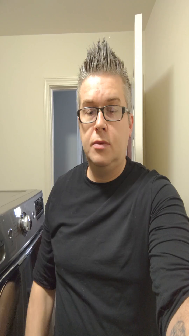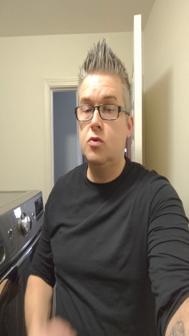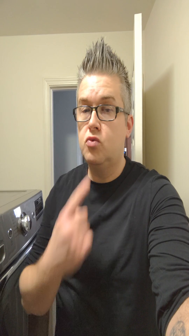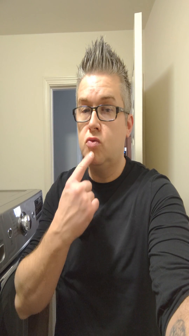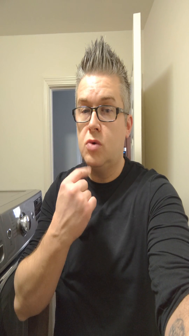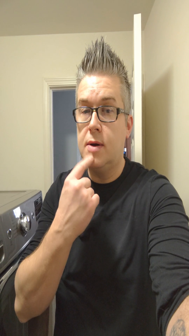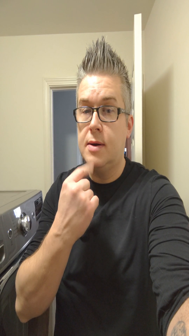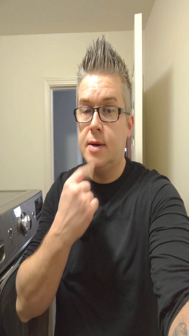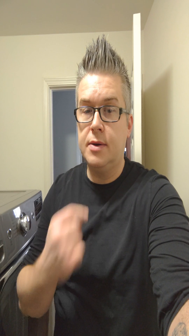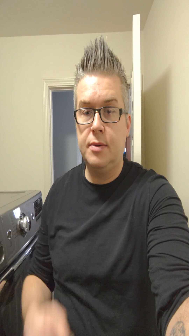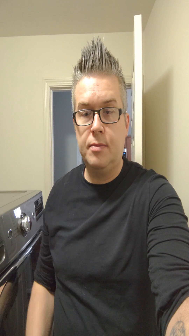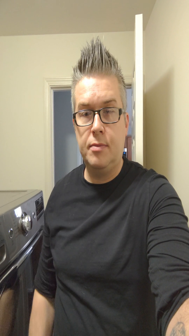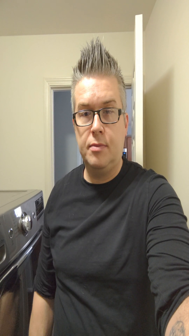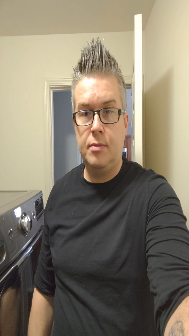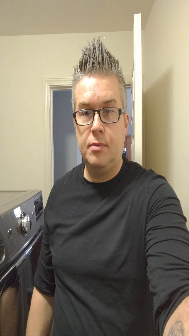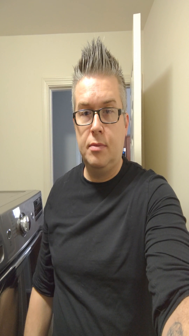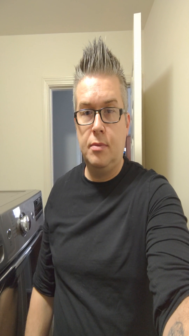red